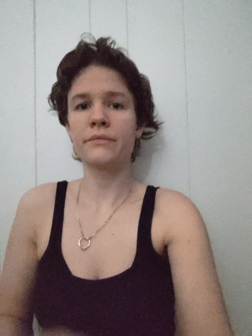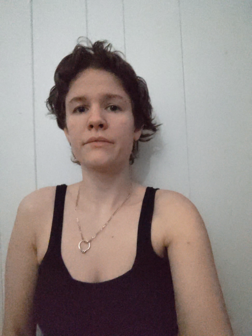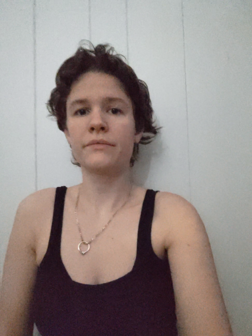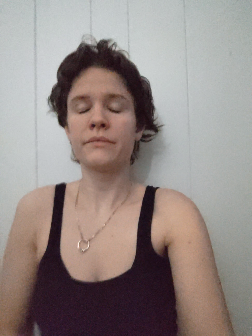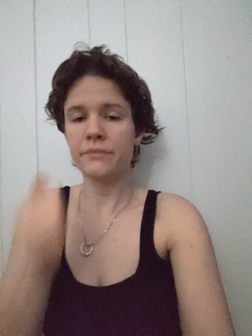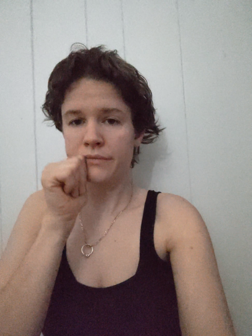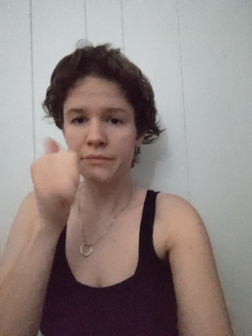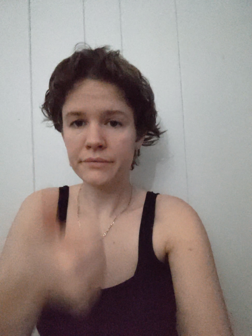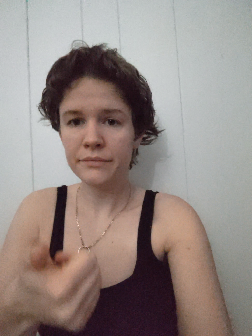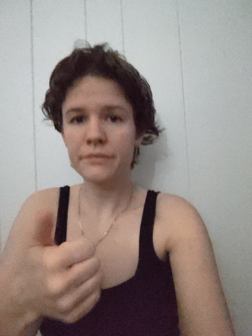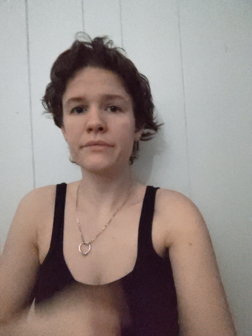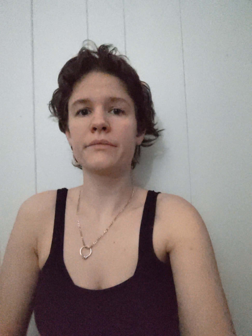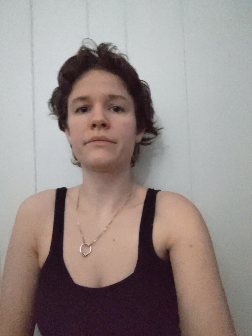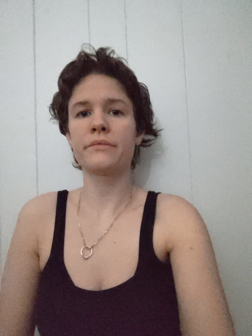tomorrow